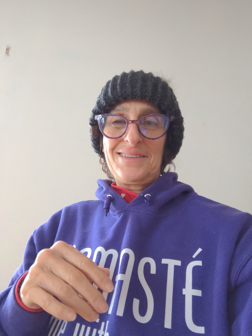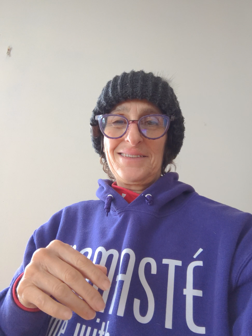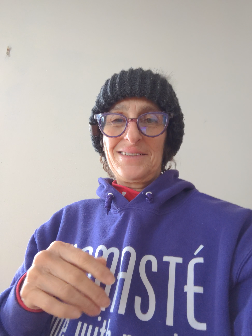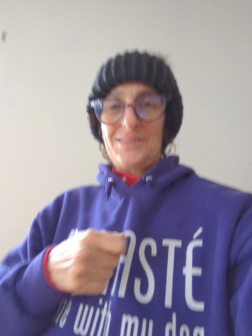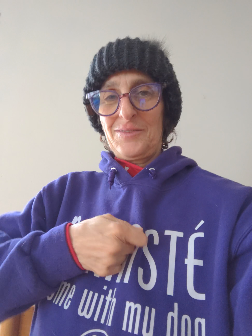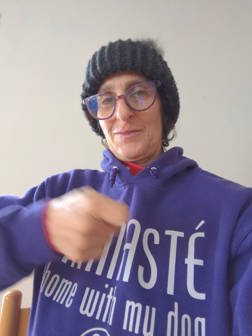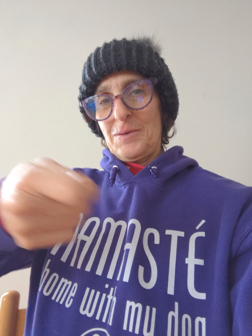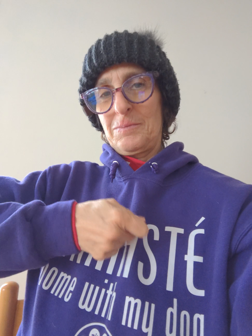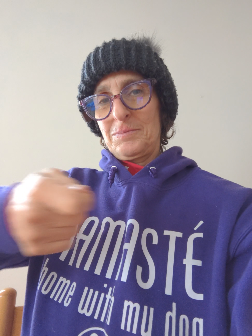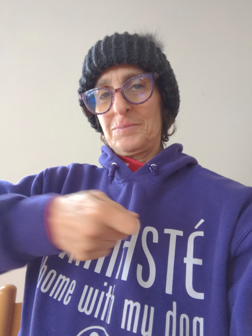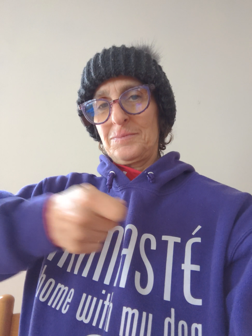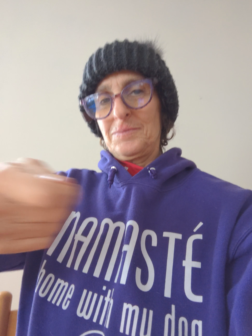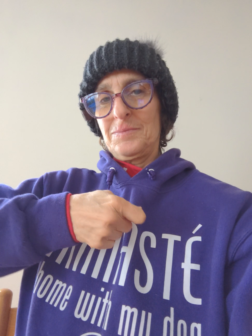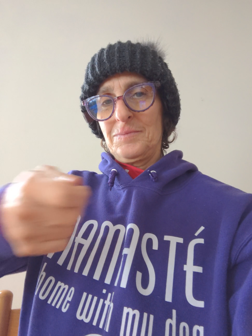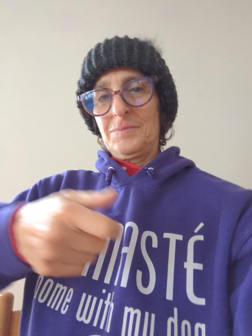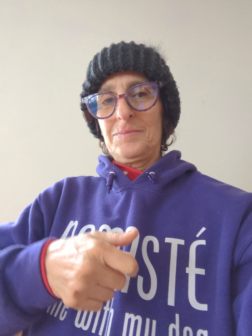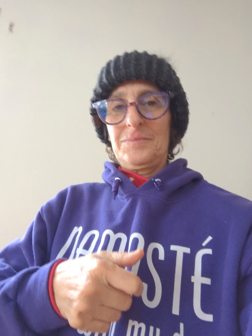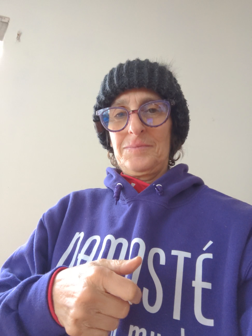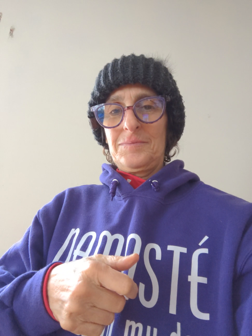vacuum